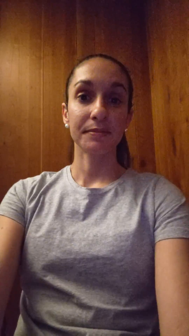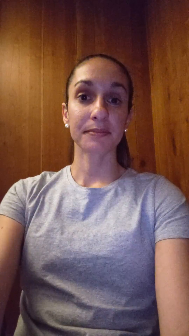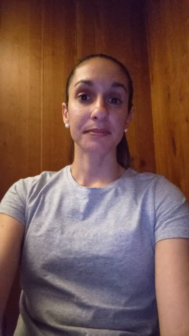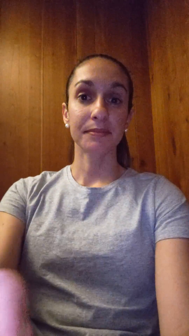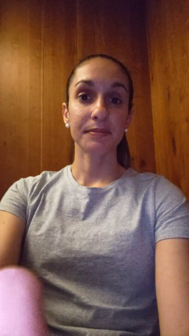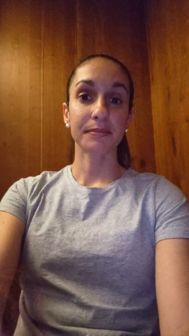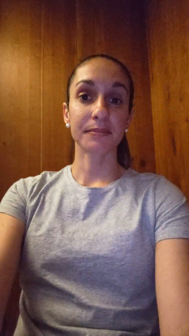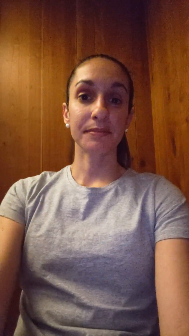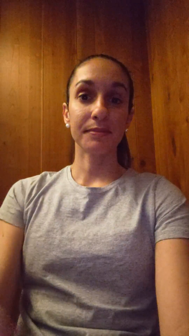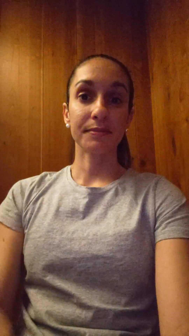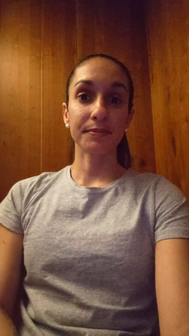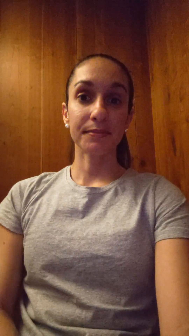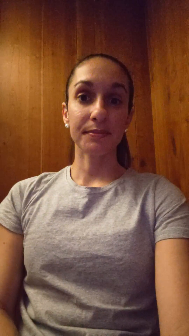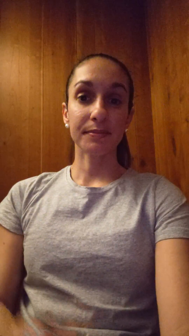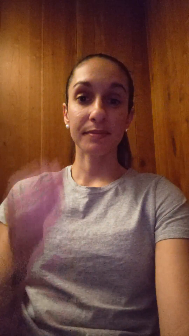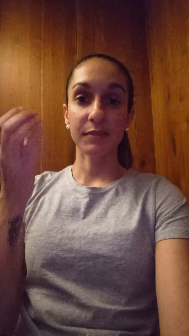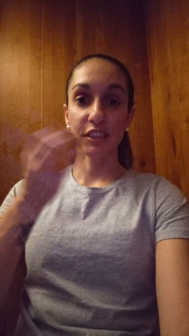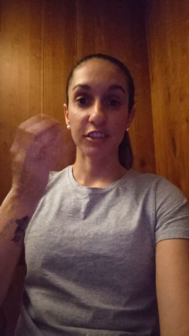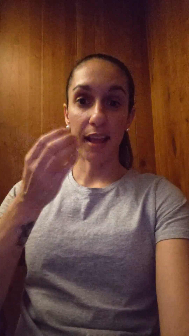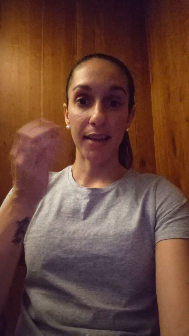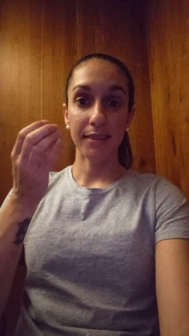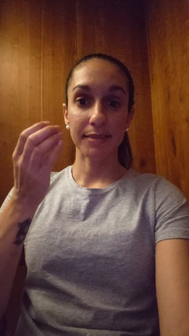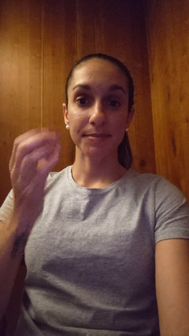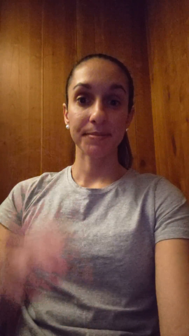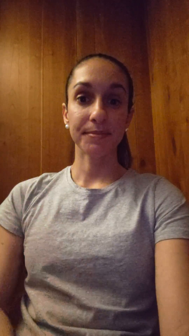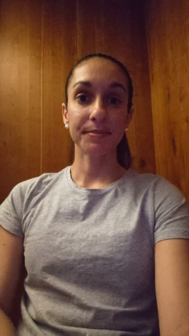shake